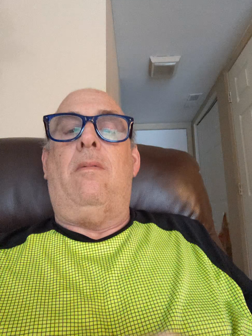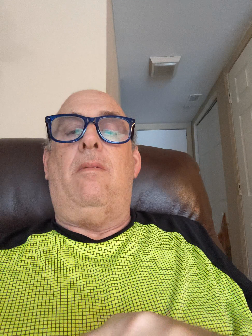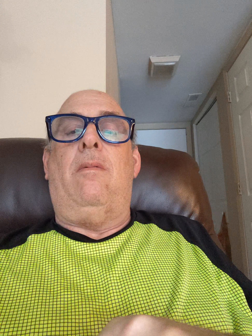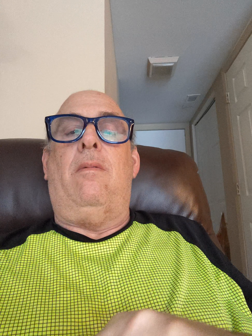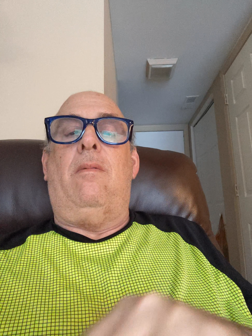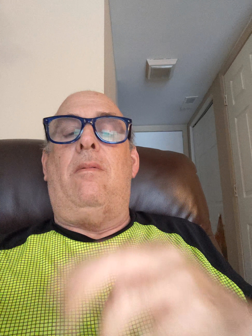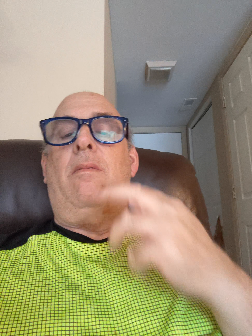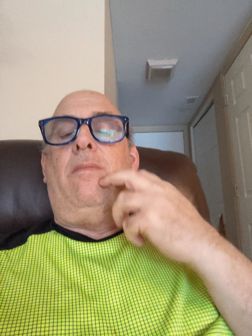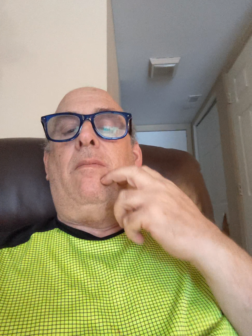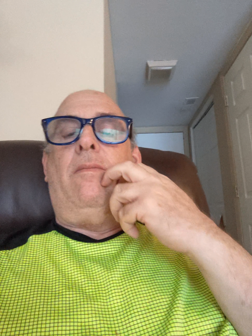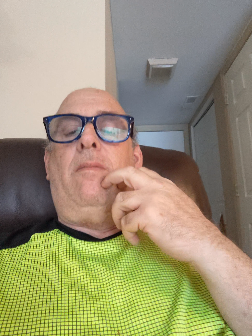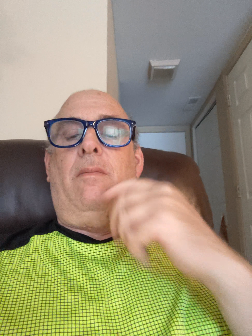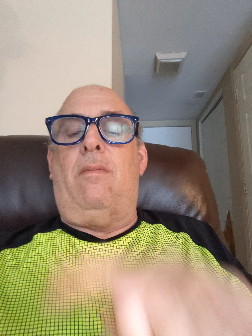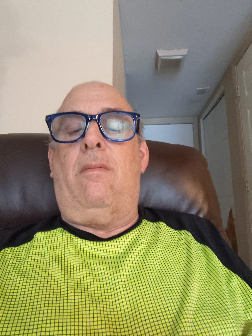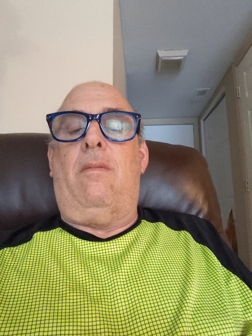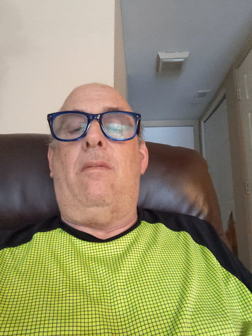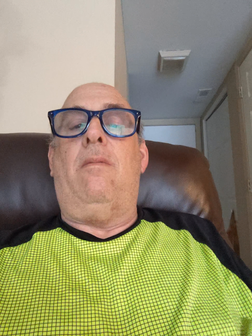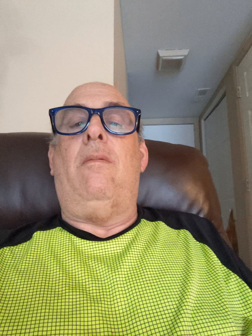gum